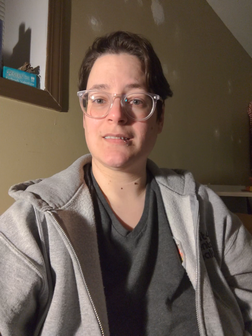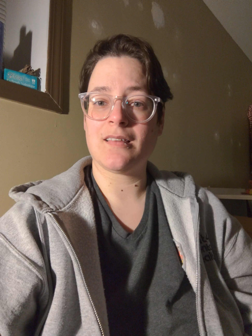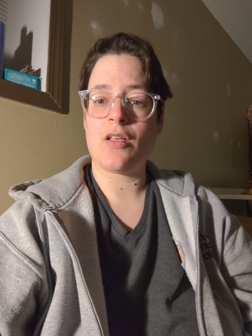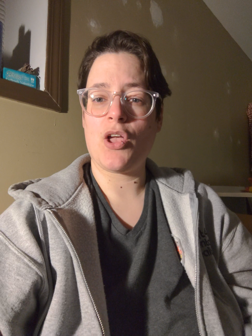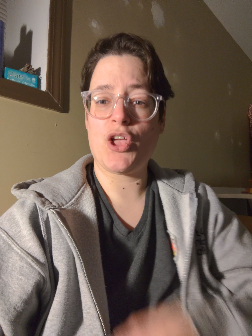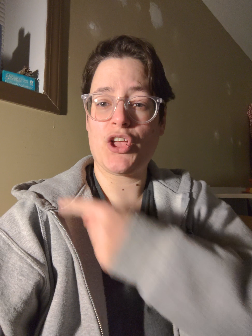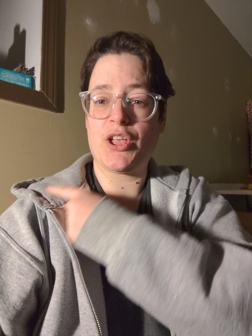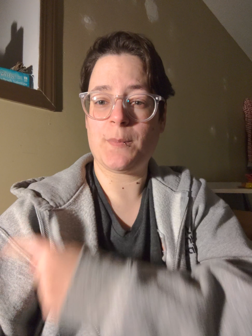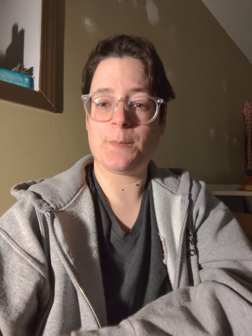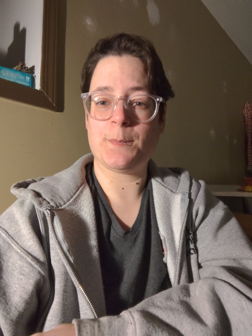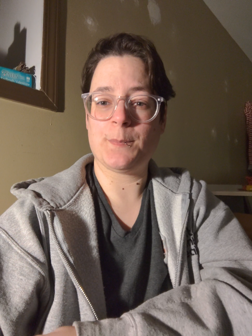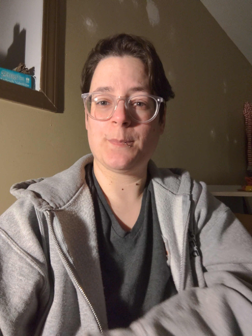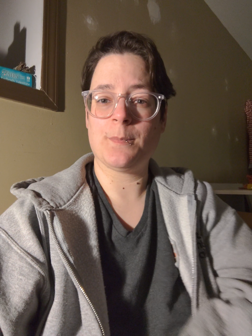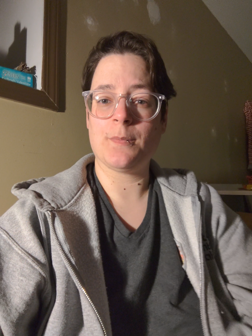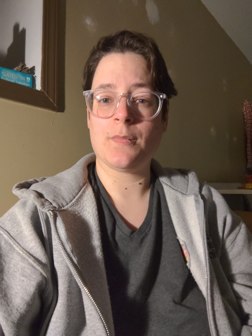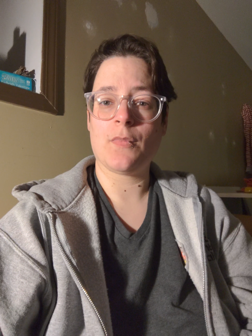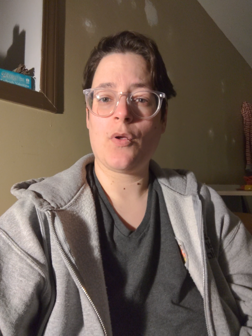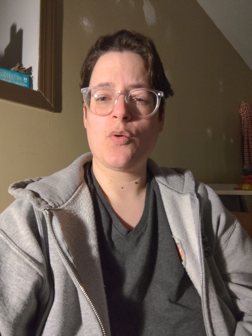arm